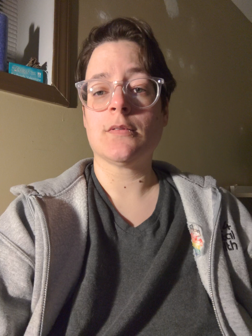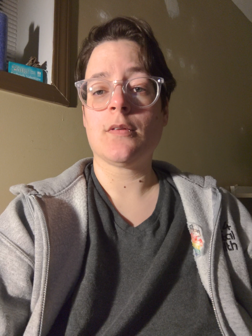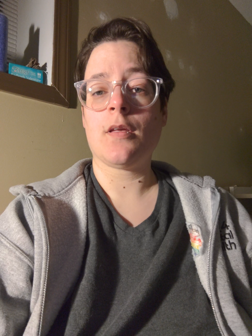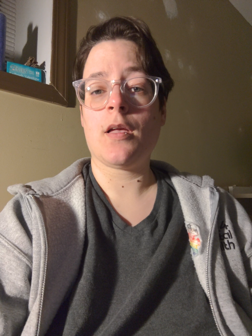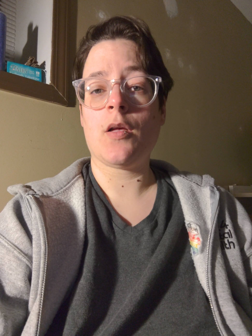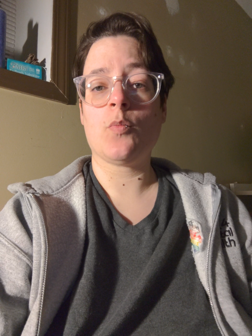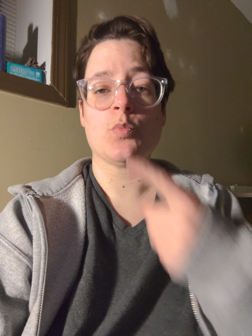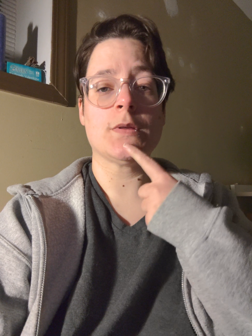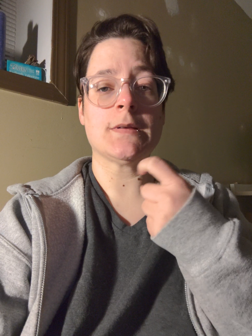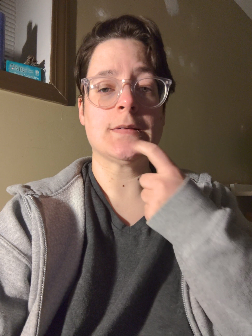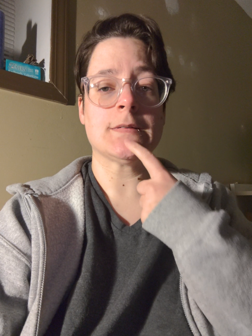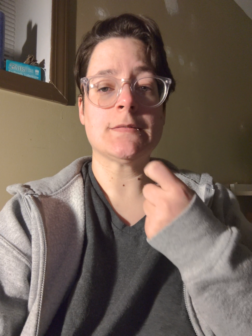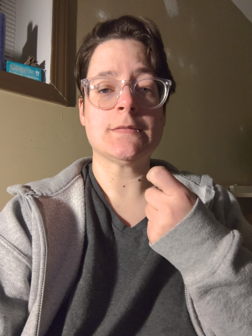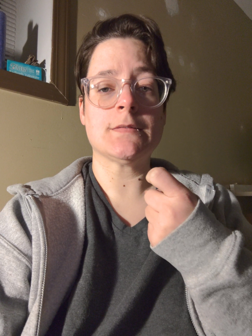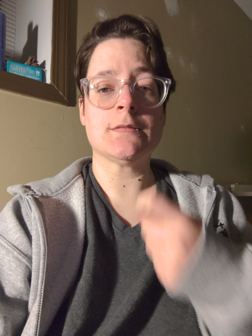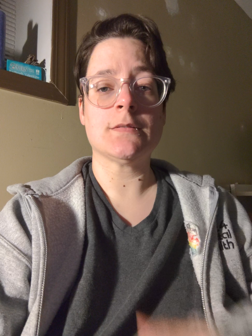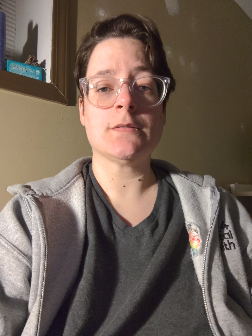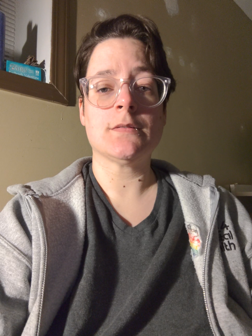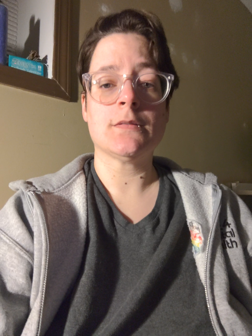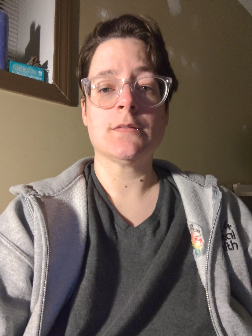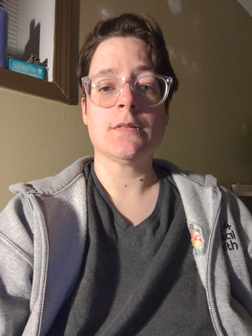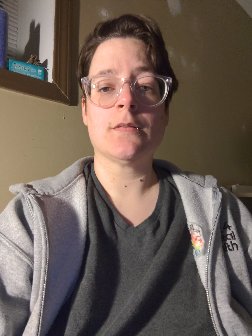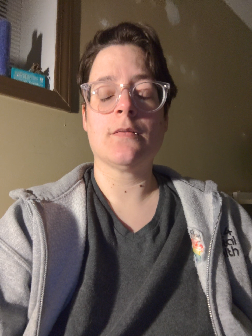red